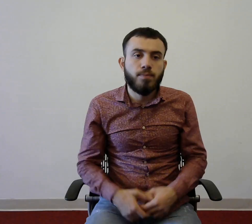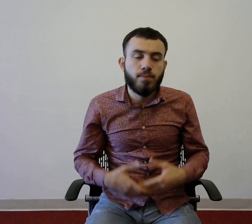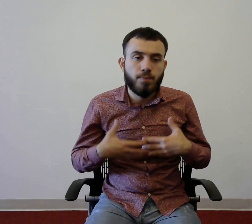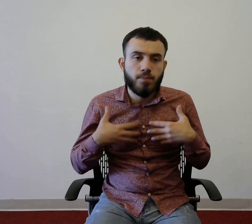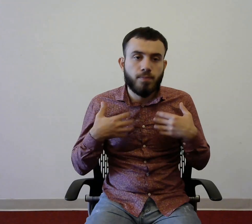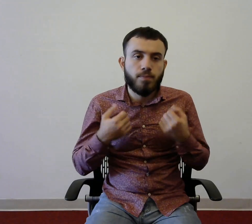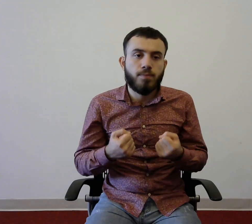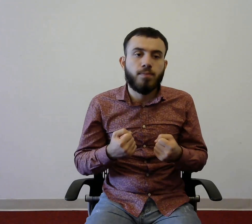sağlam